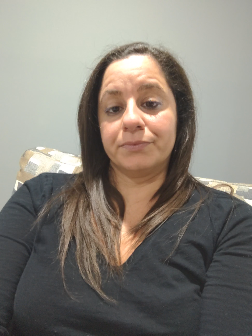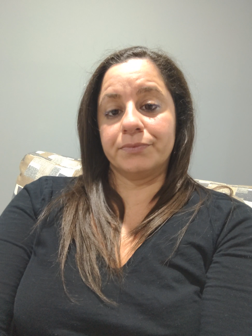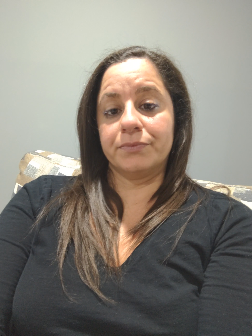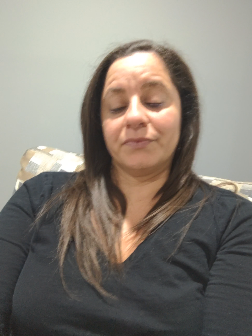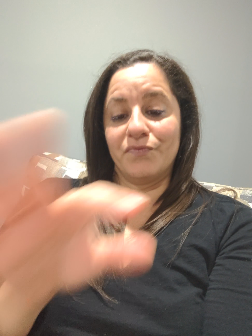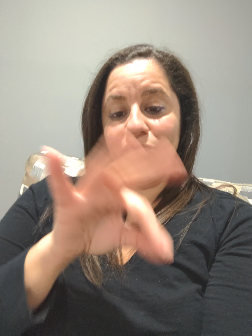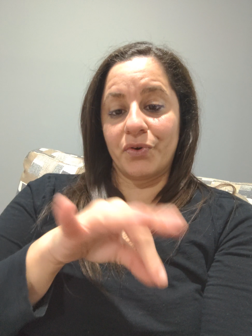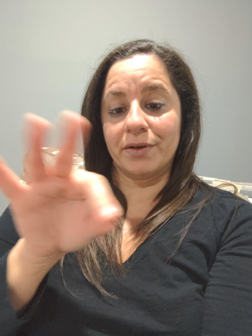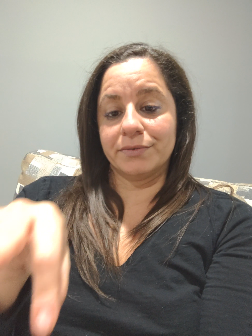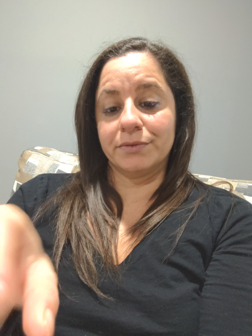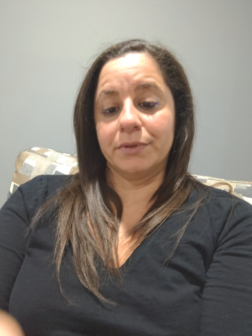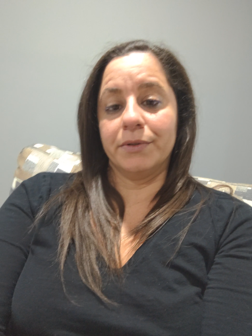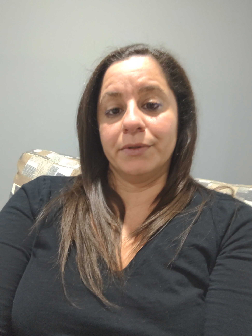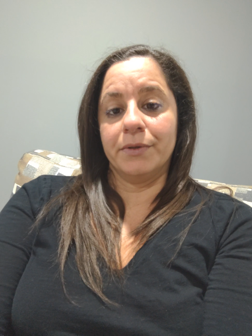french fries